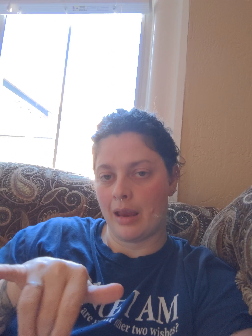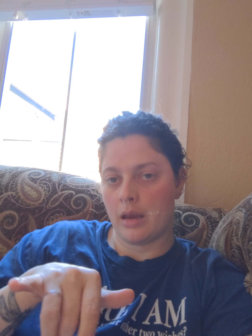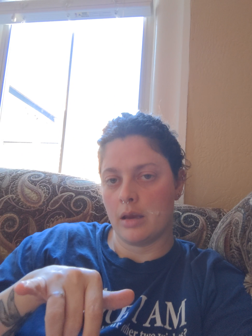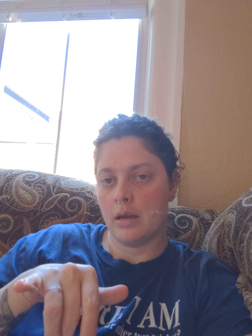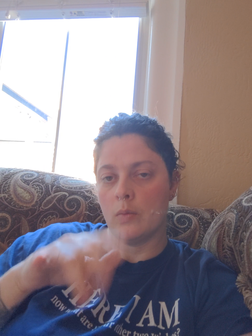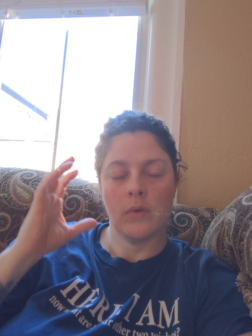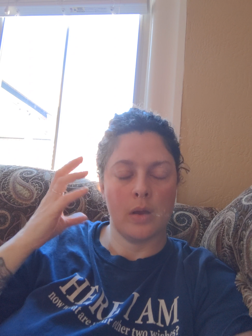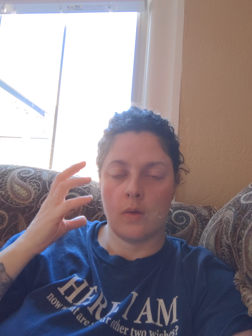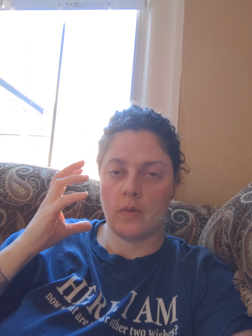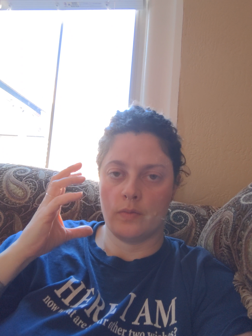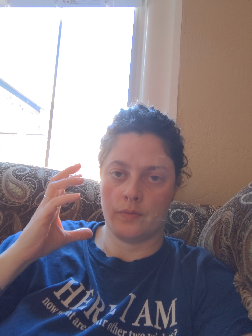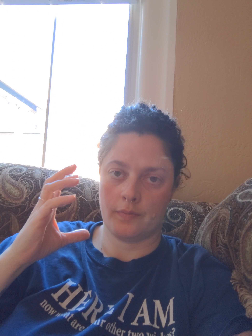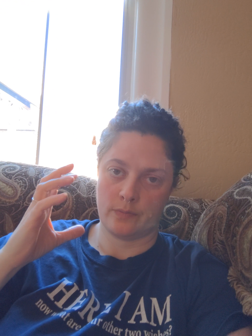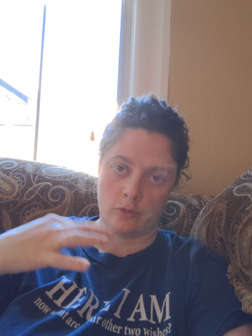radio